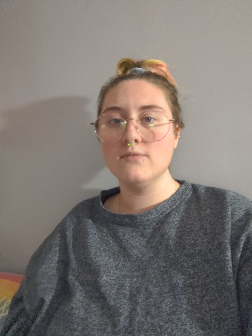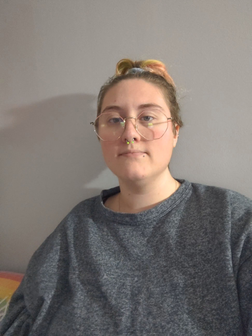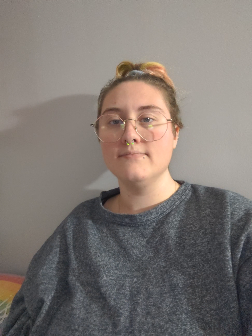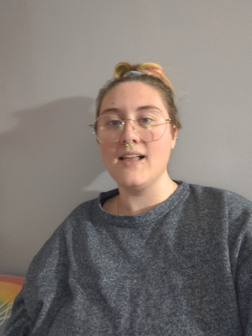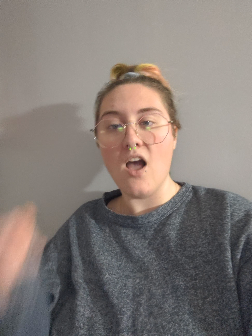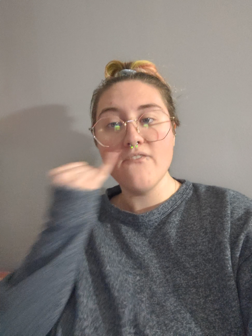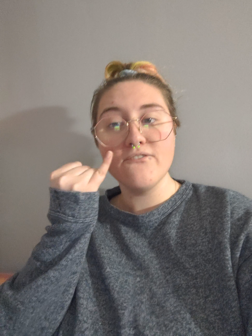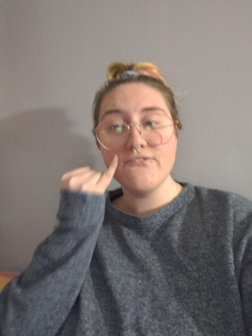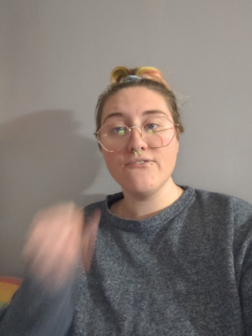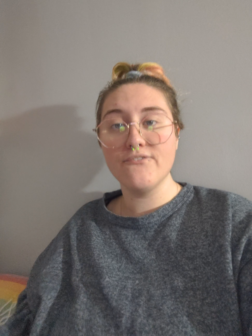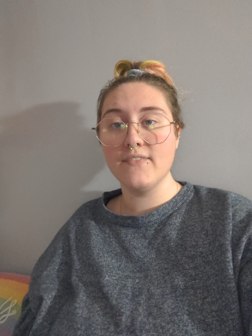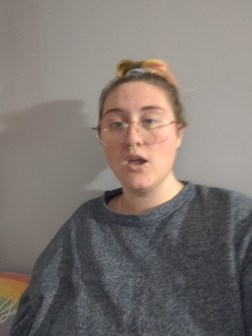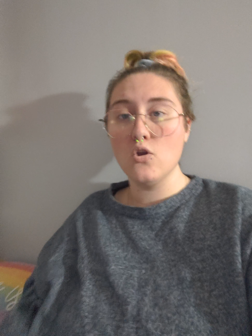if